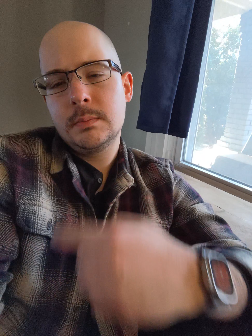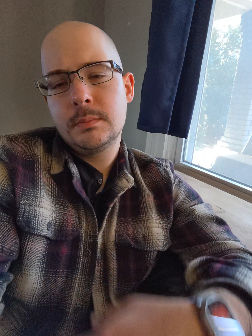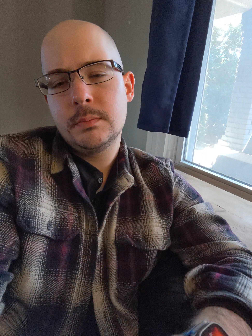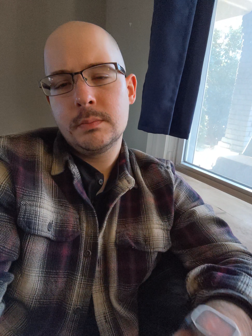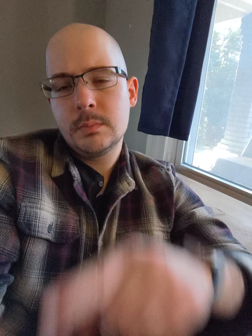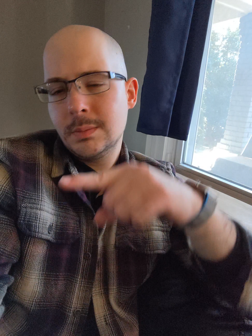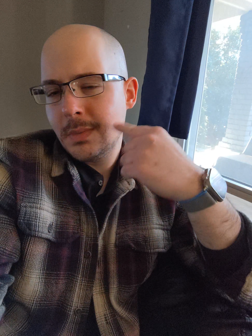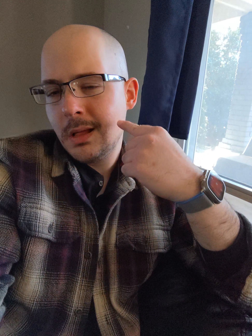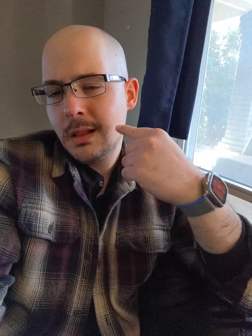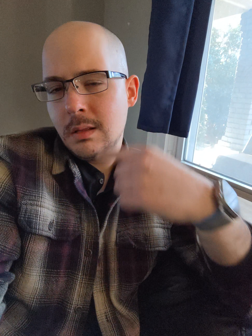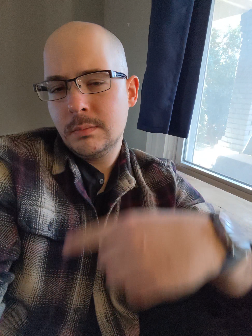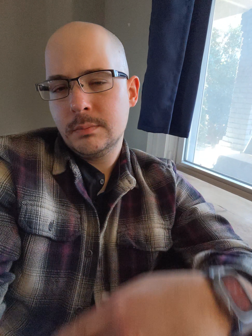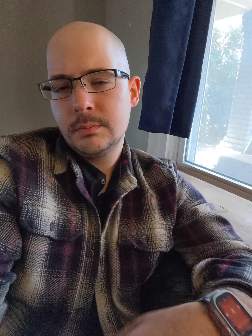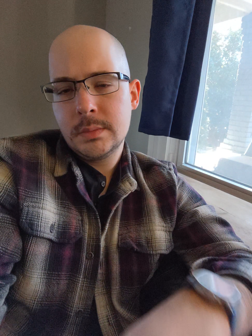smile